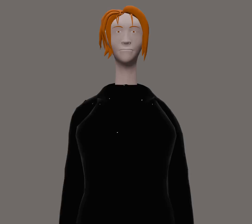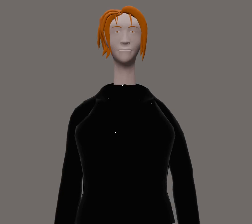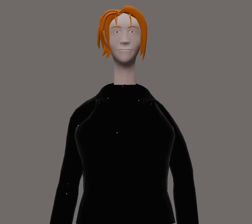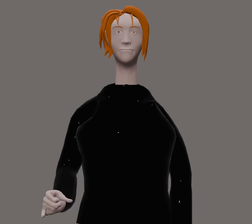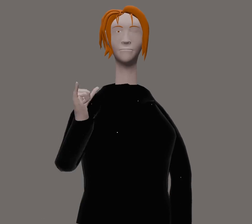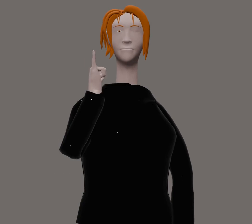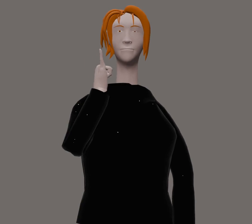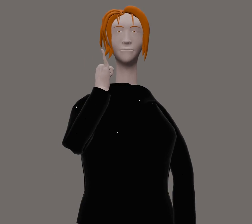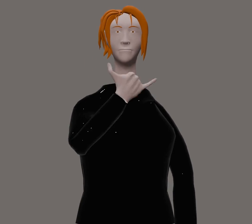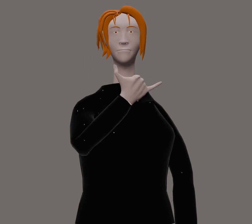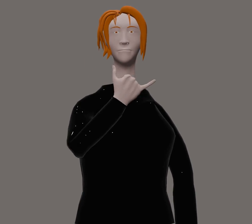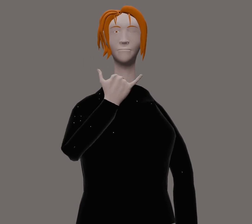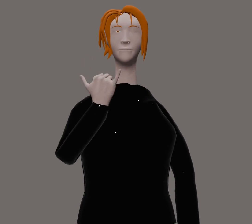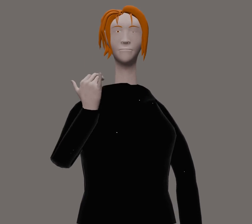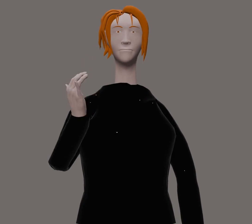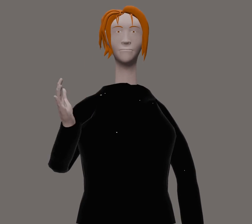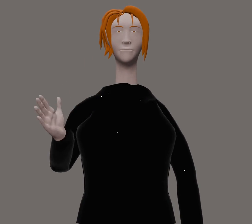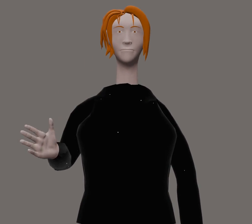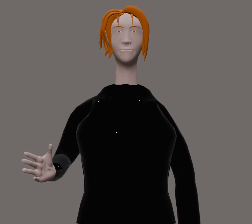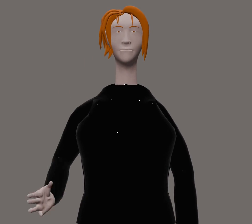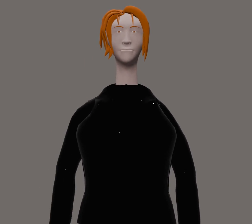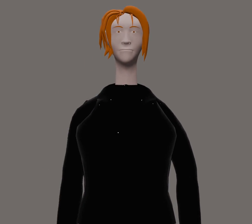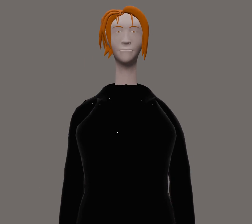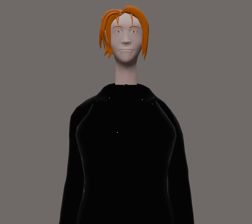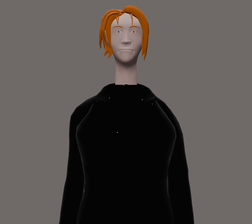Blunder